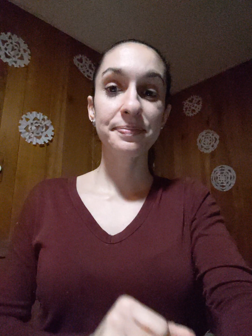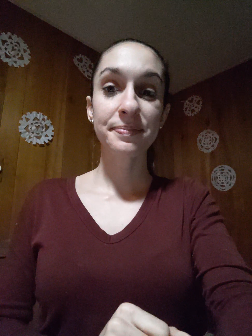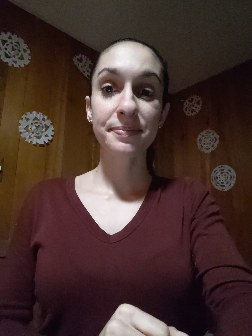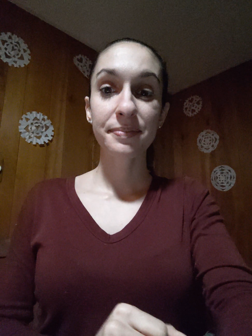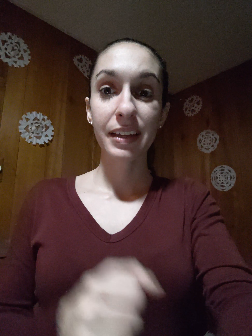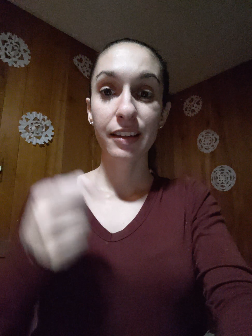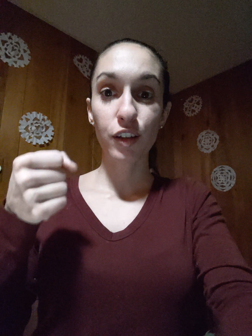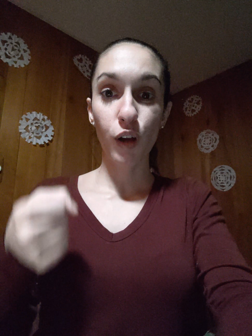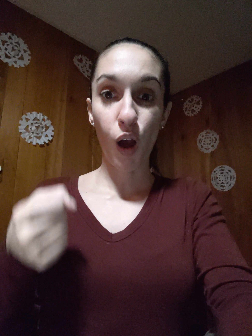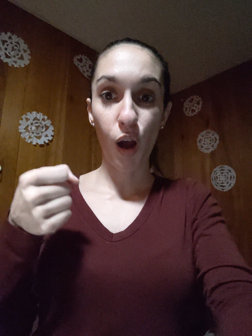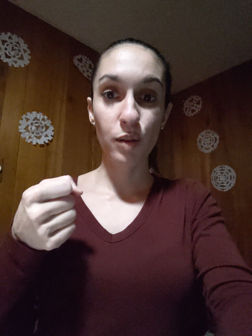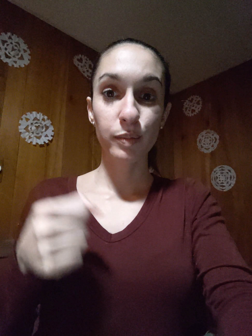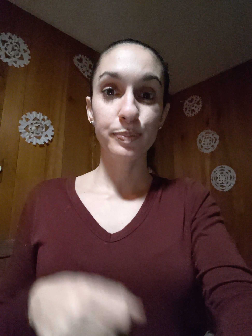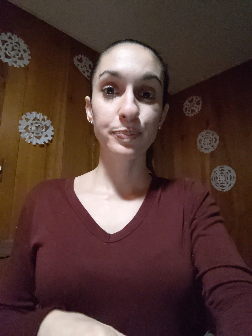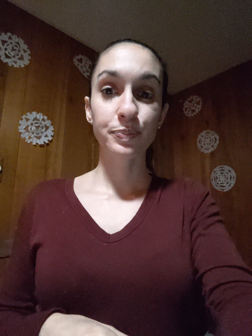car